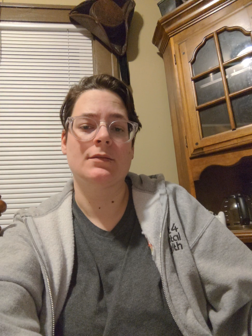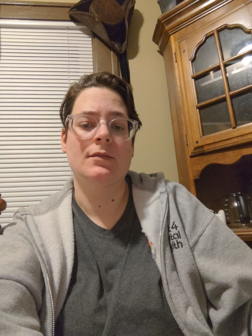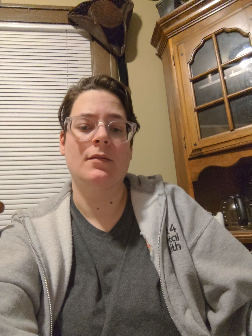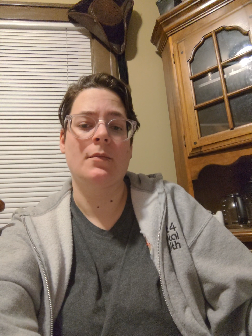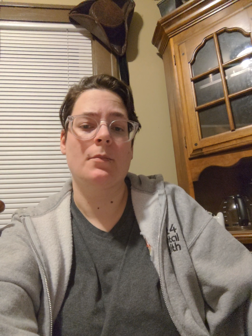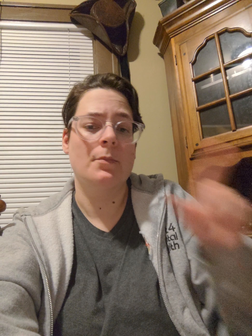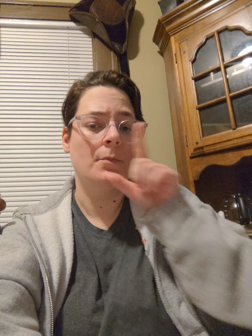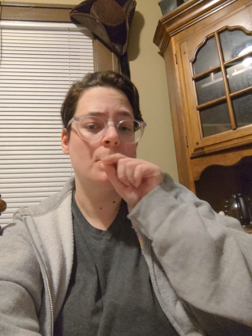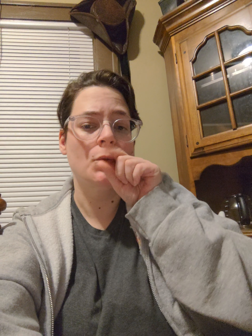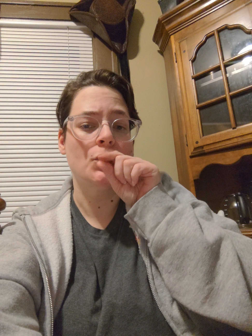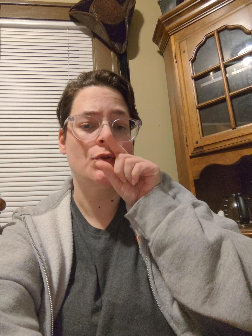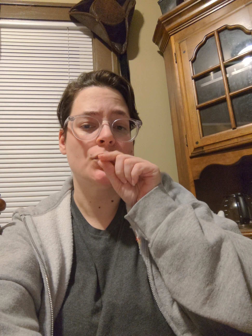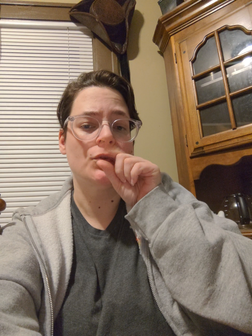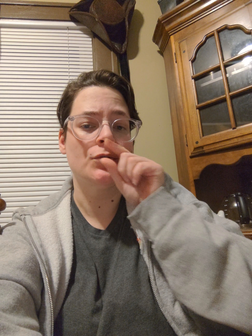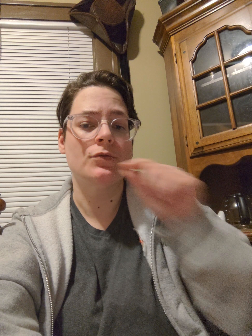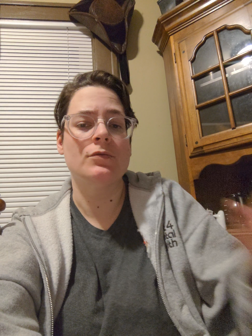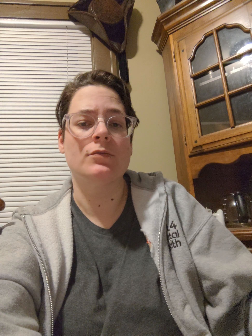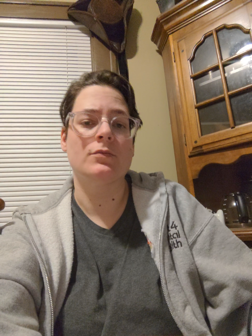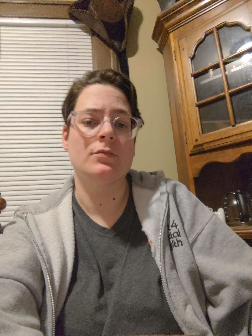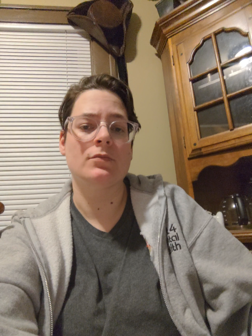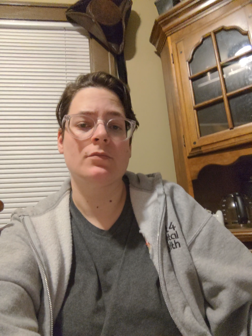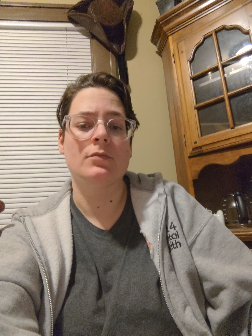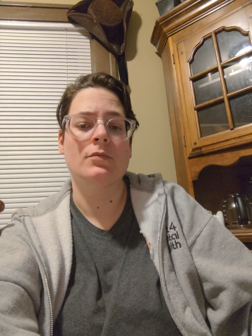bird